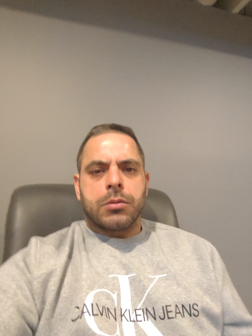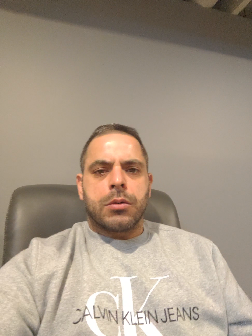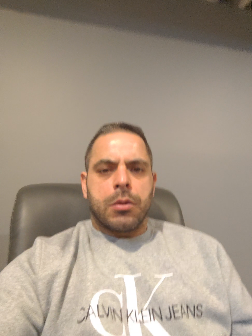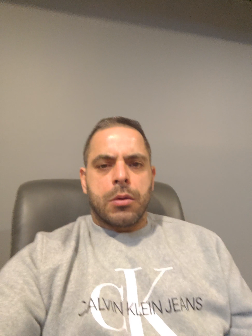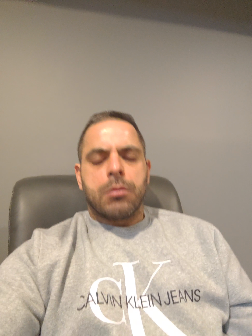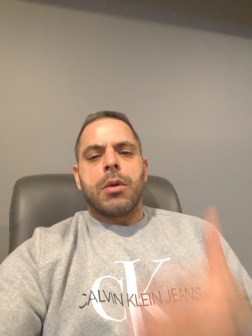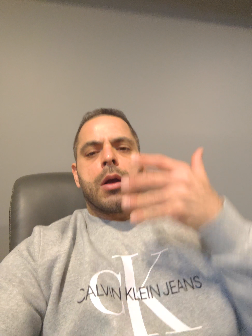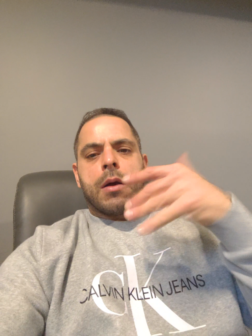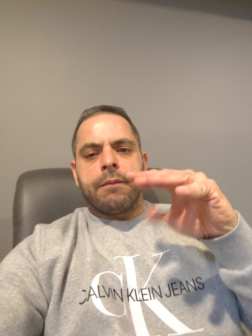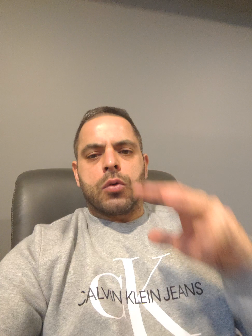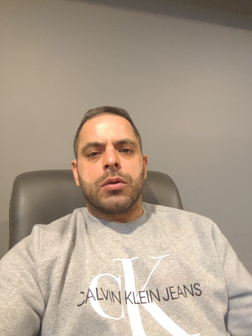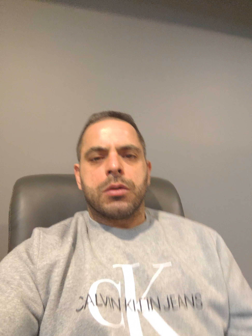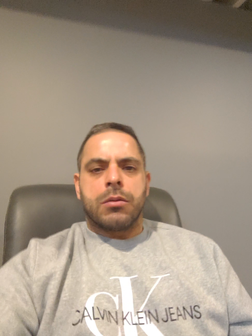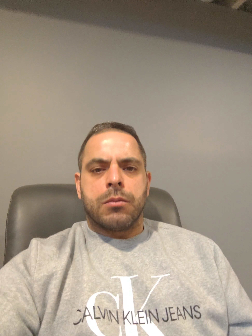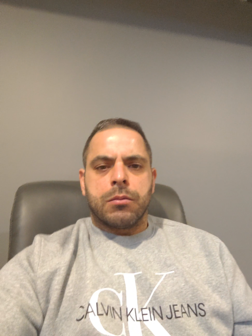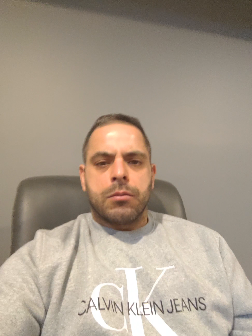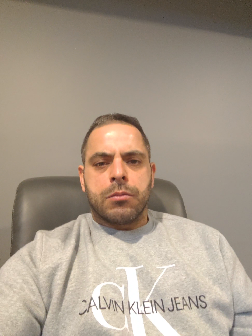after